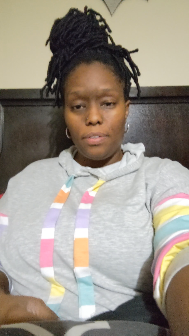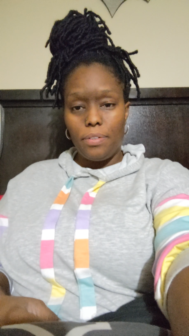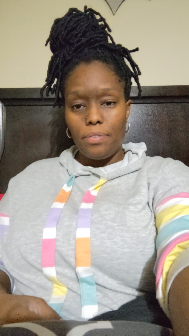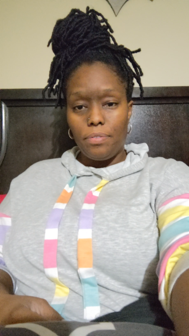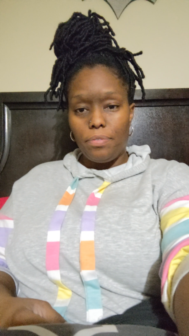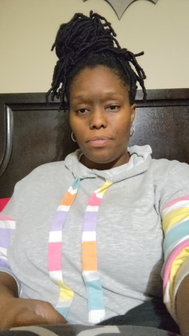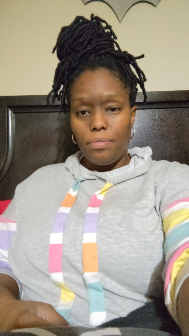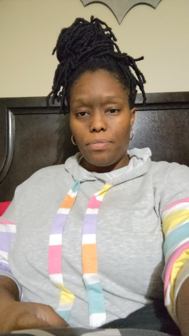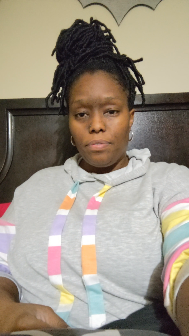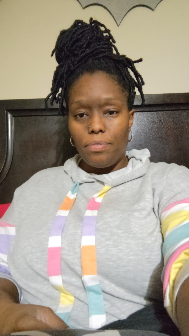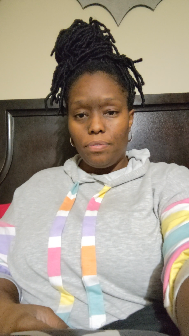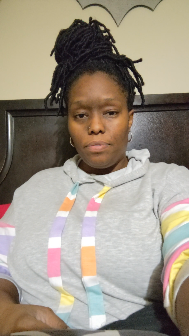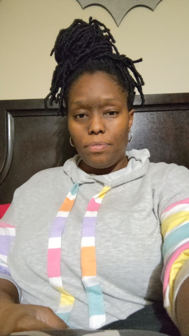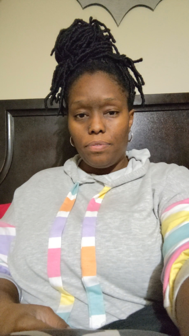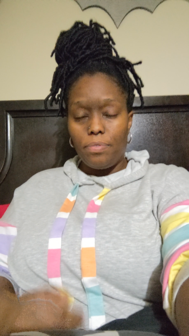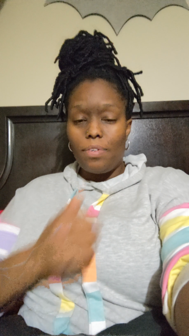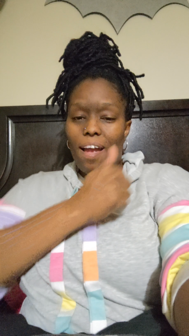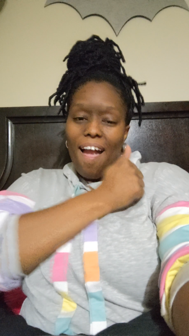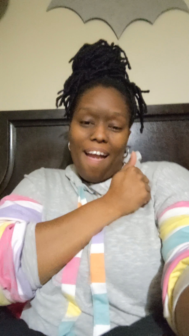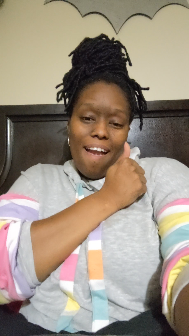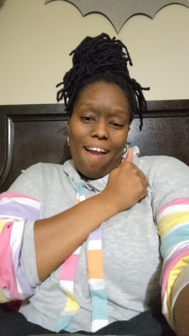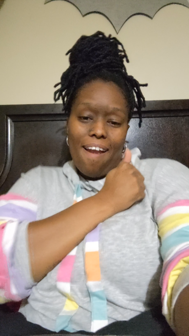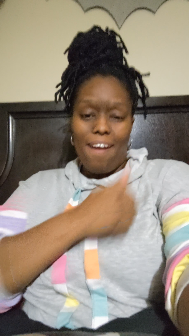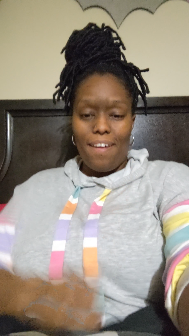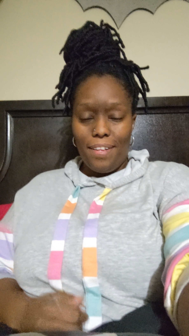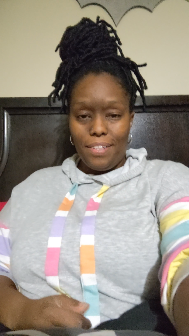hug